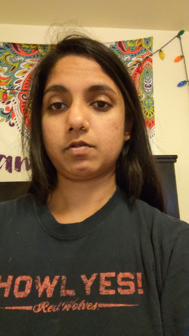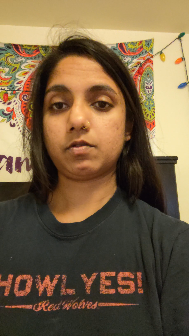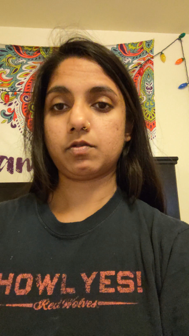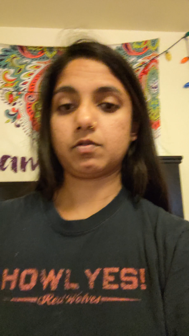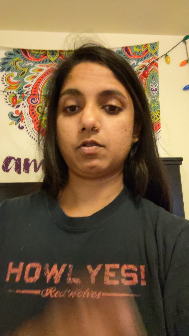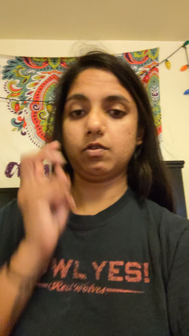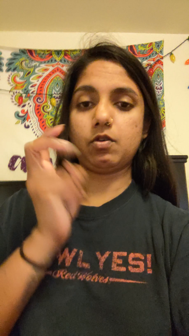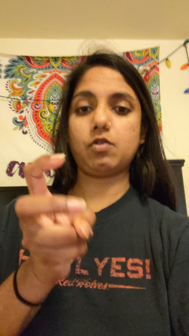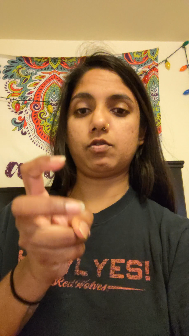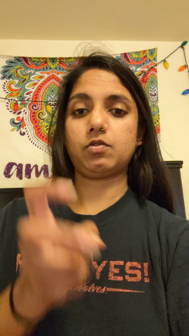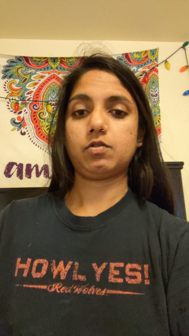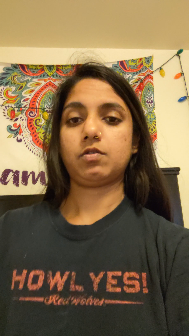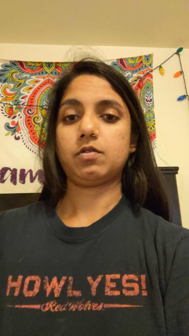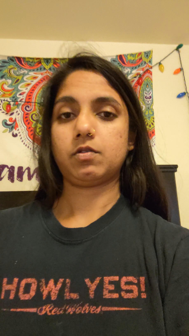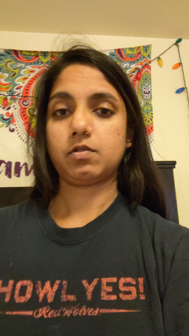hard